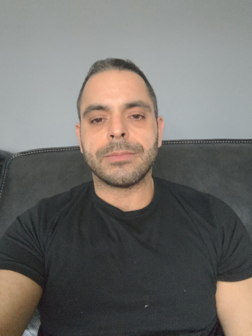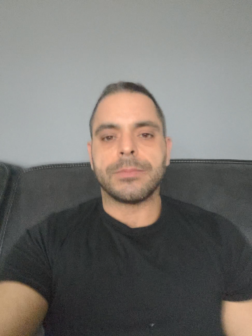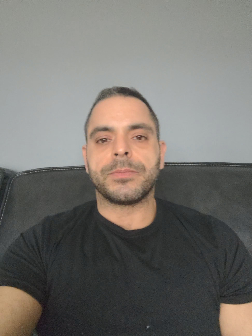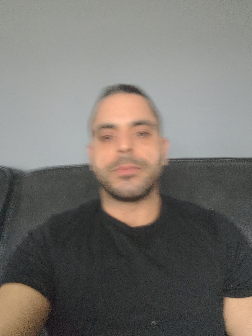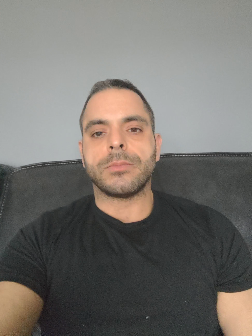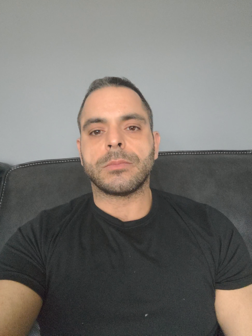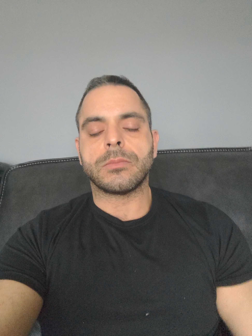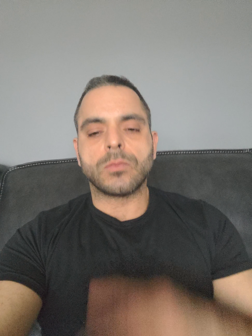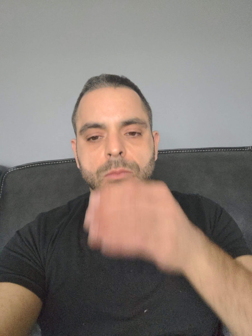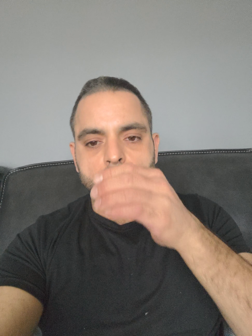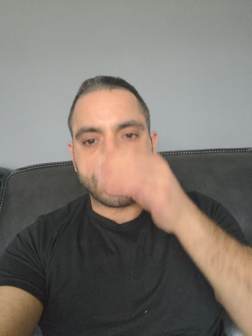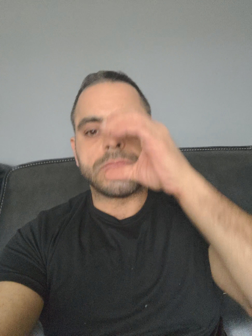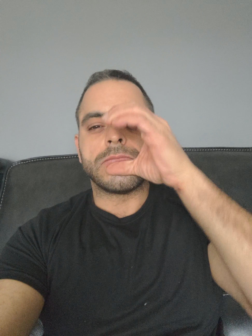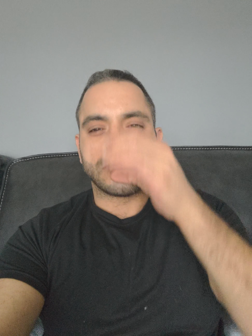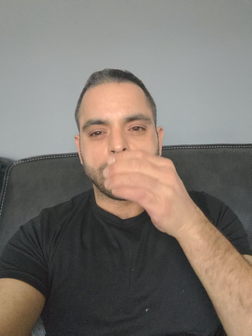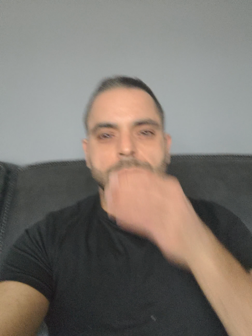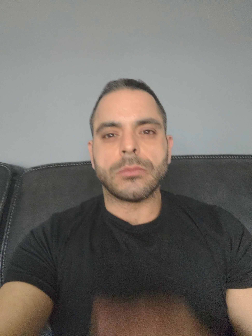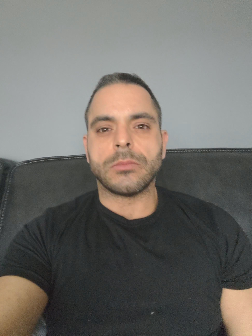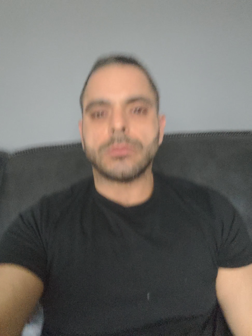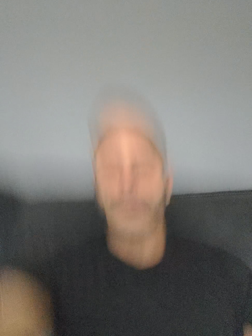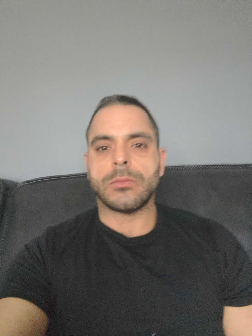drink